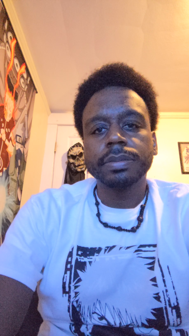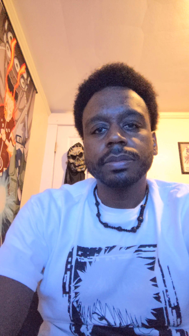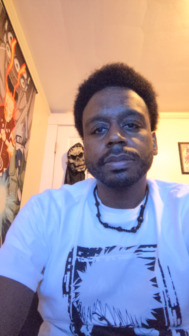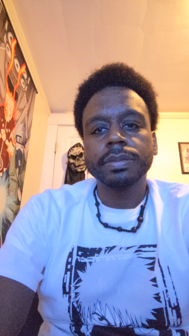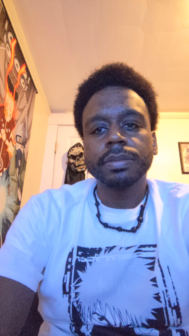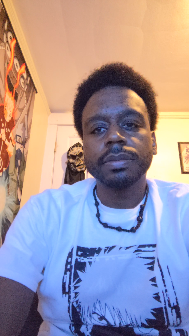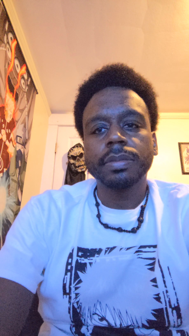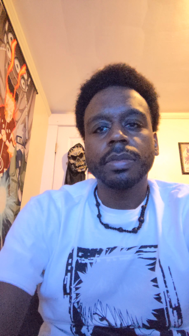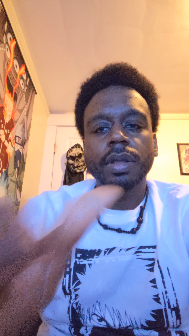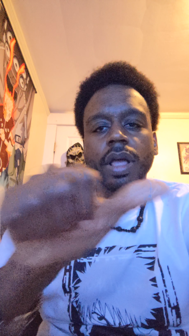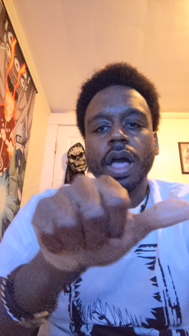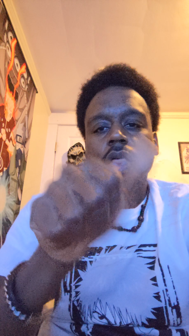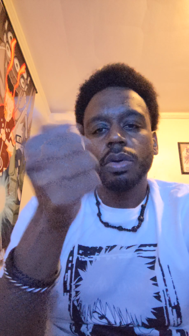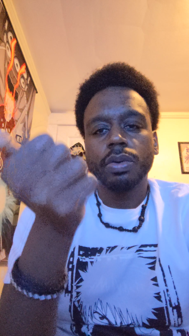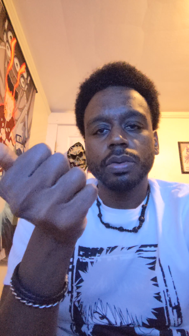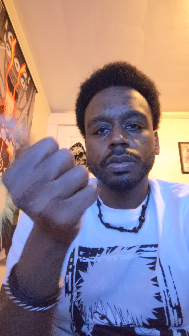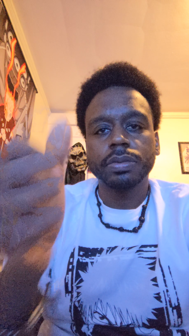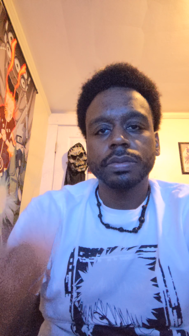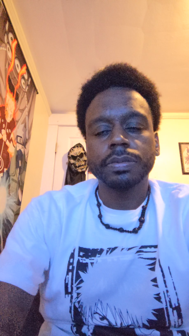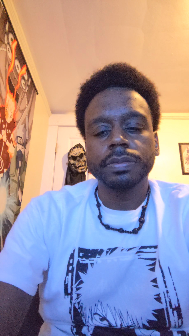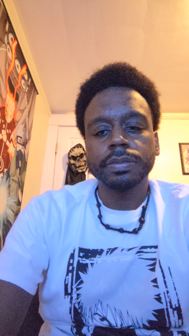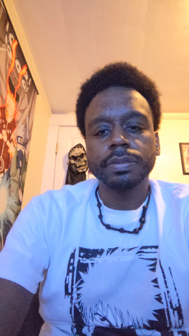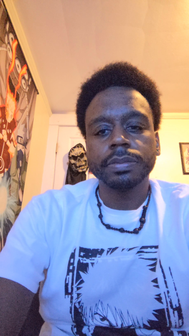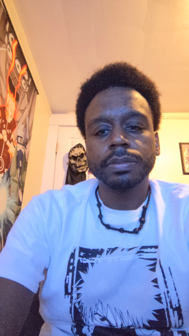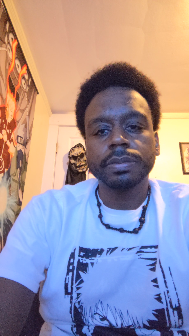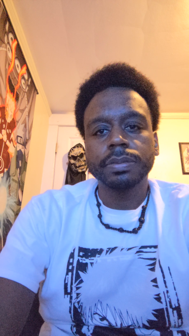other